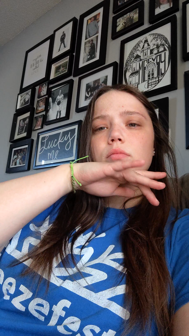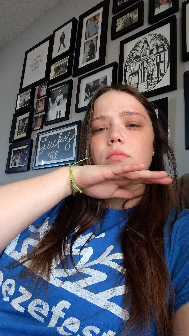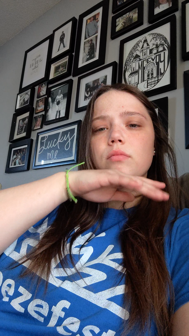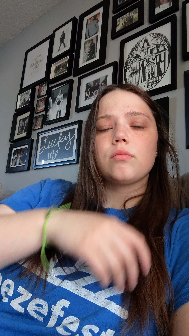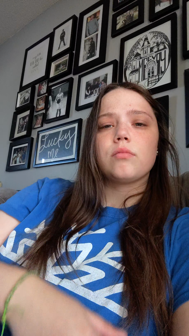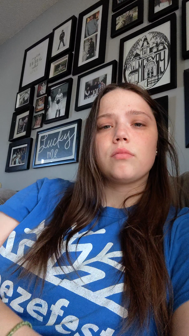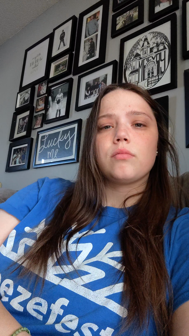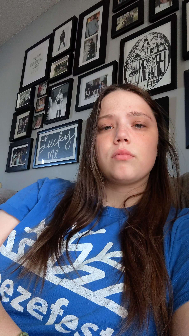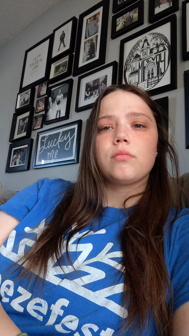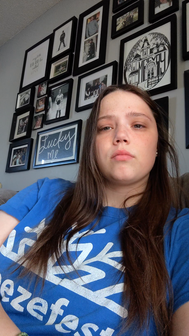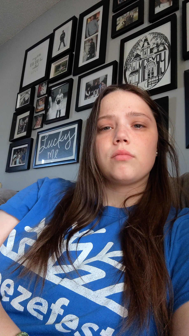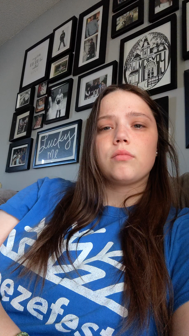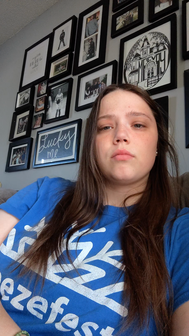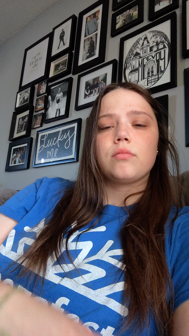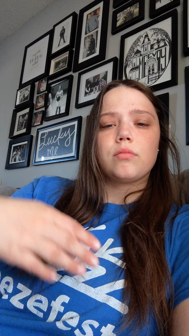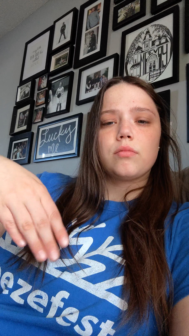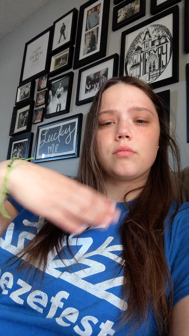kick